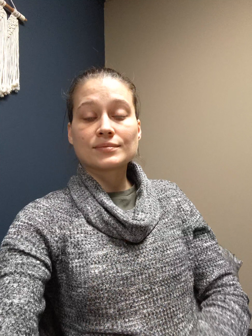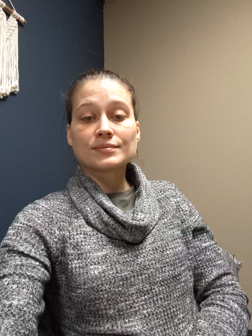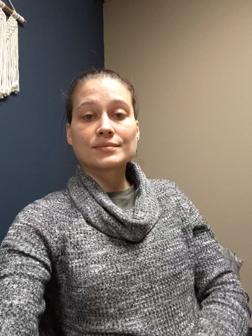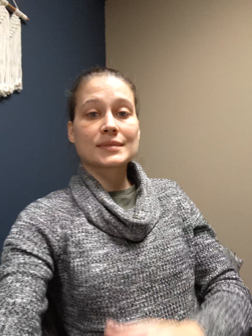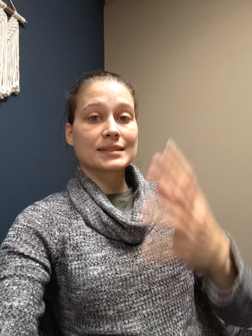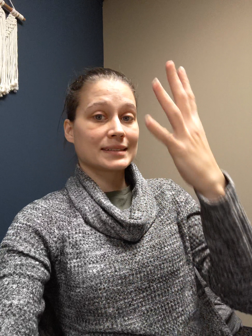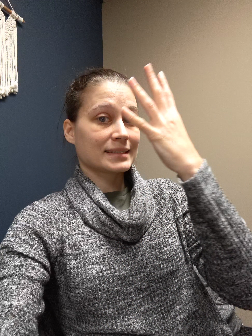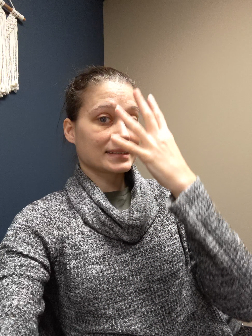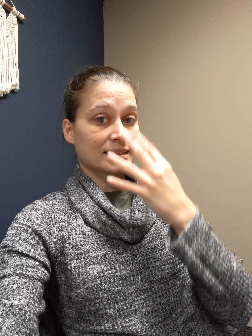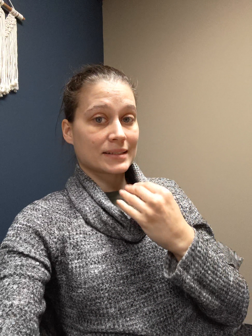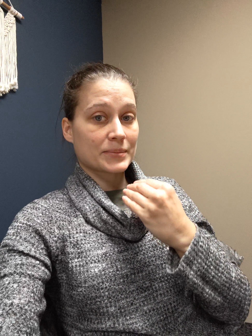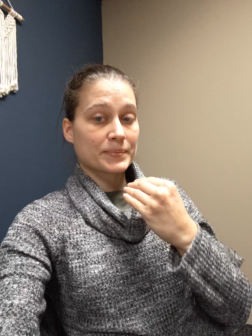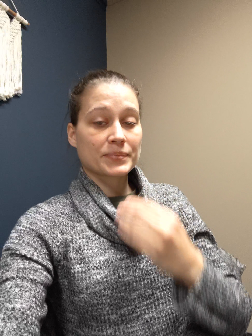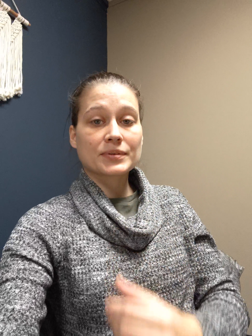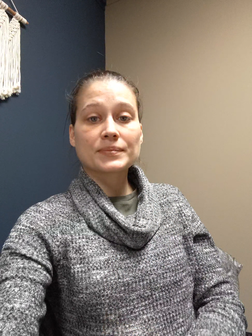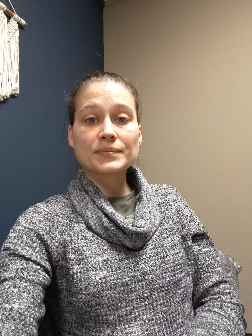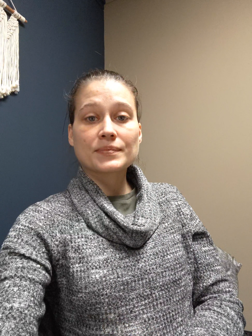sleep